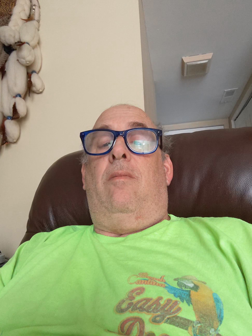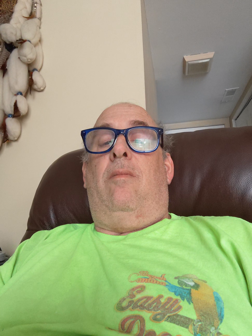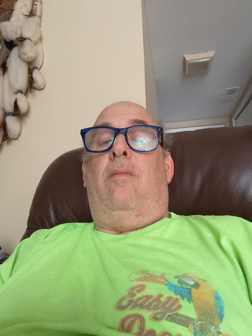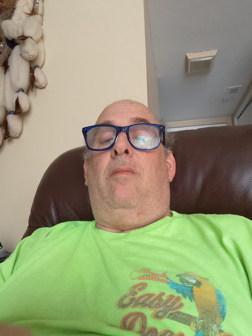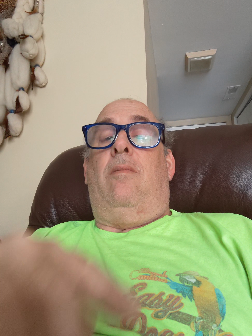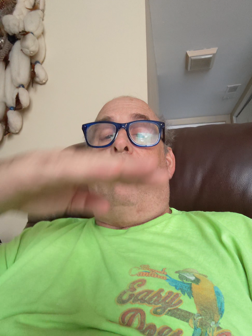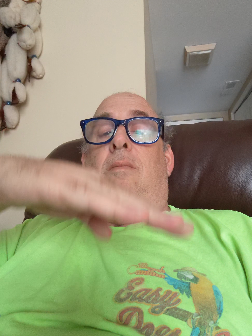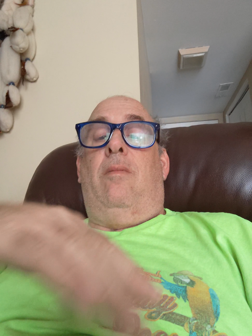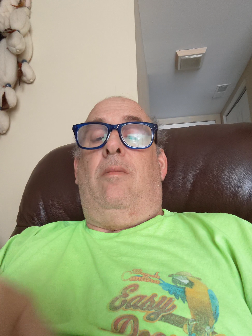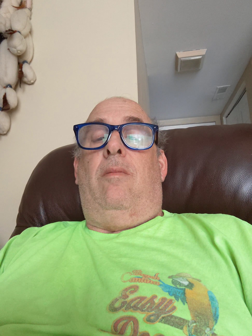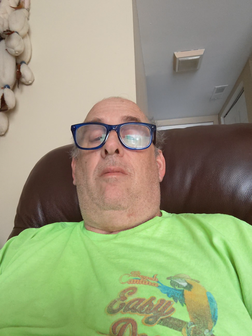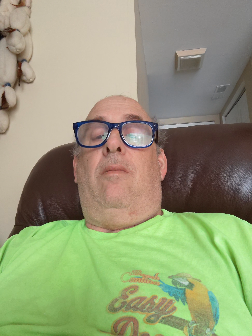table